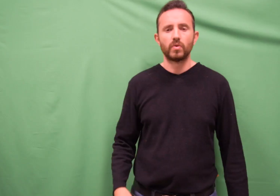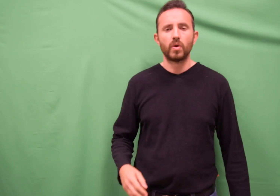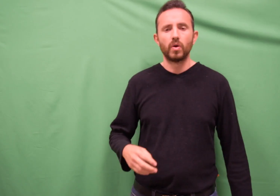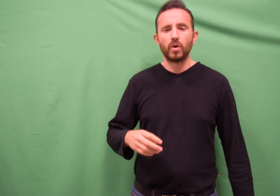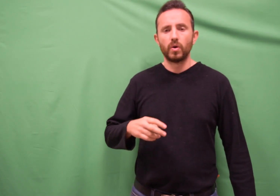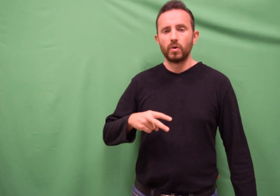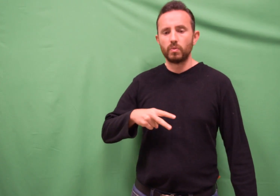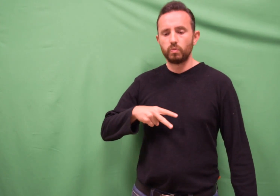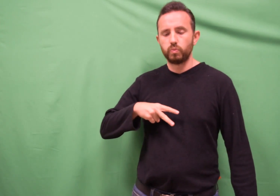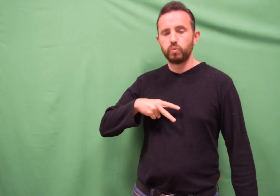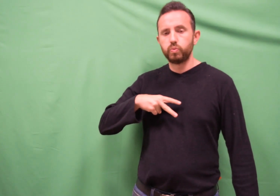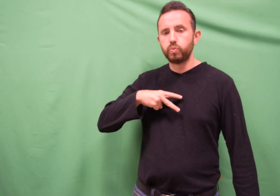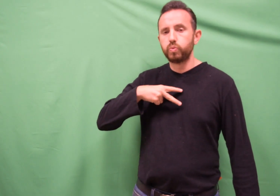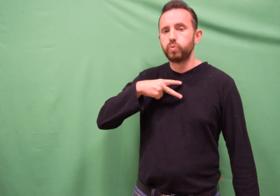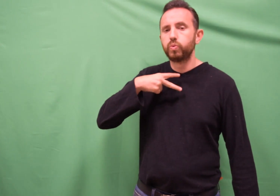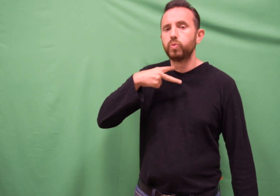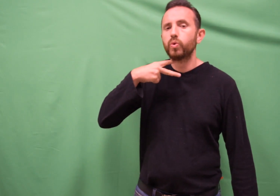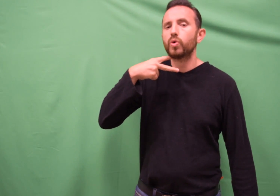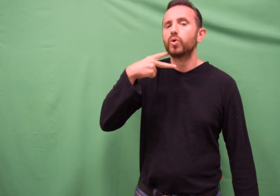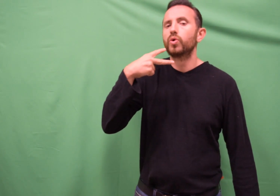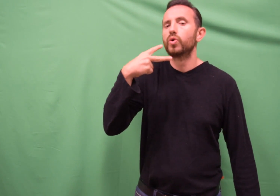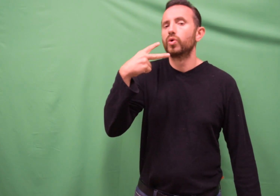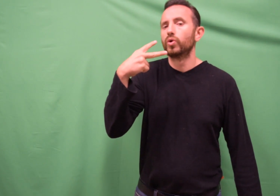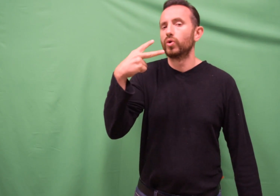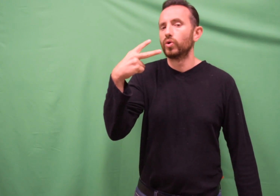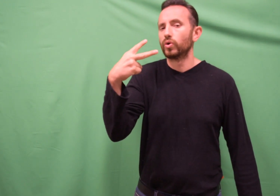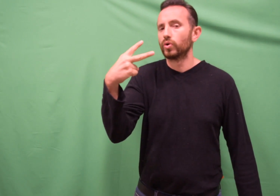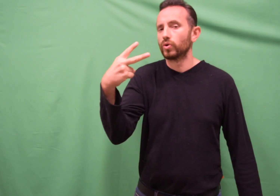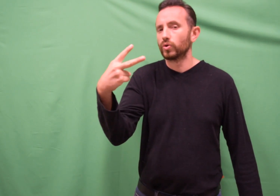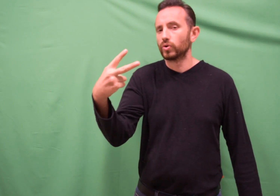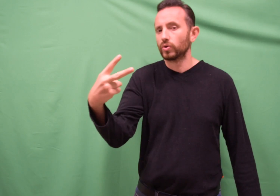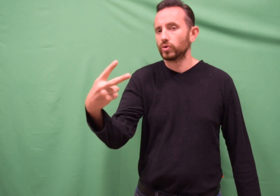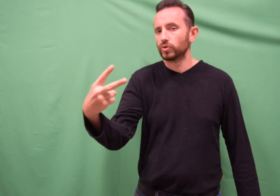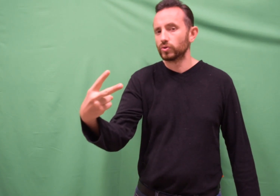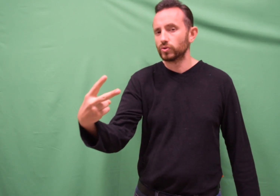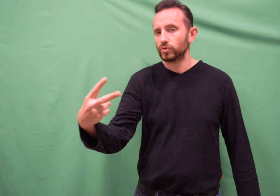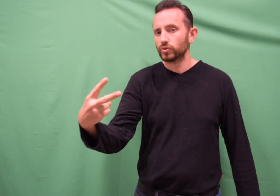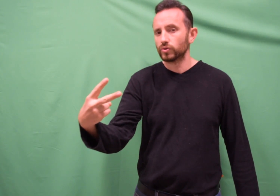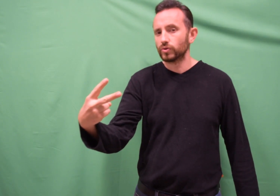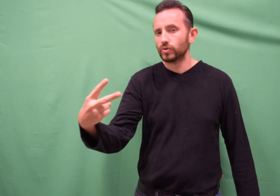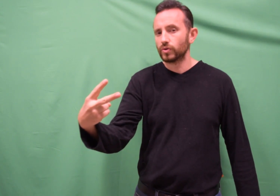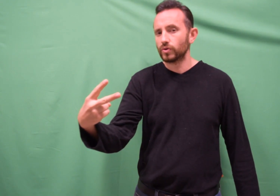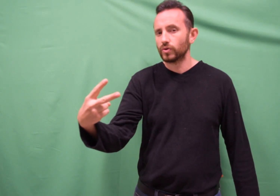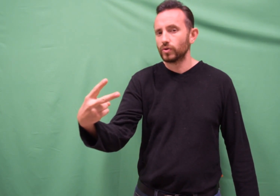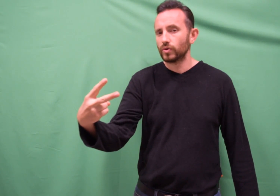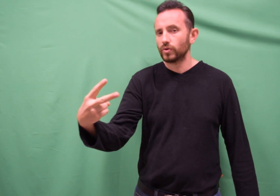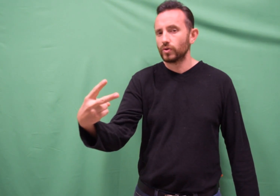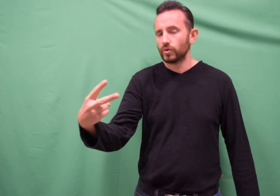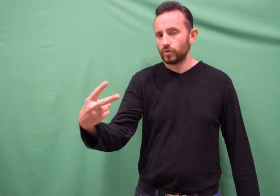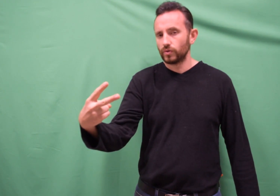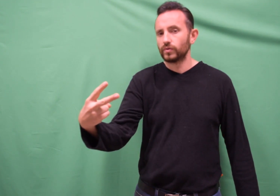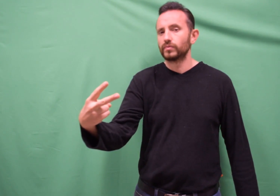voz